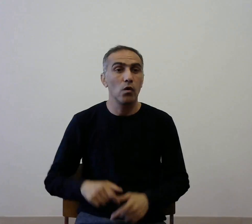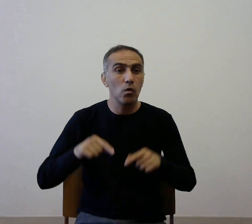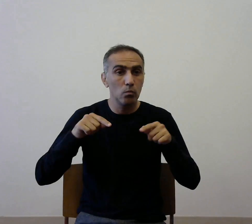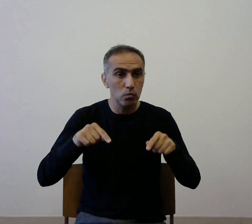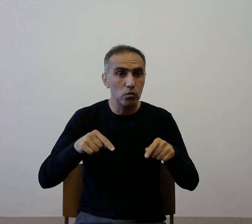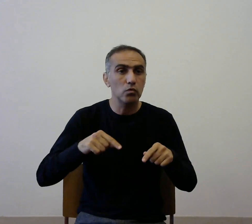burda